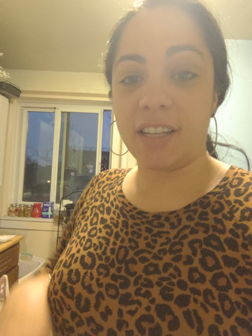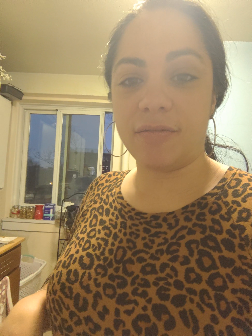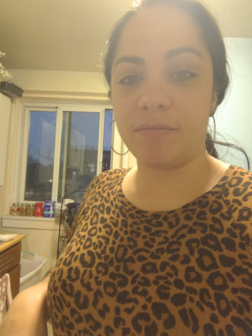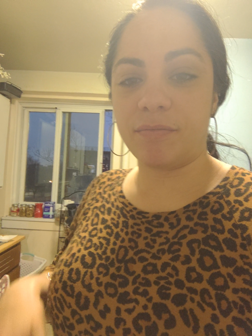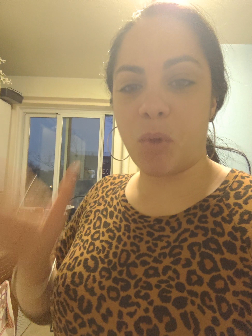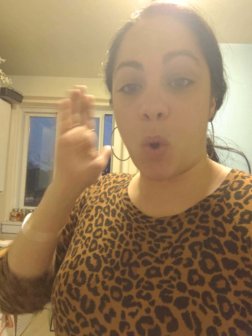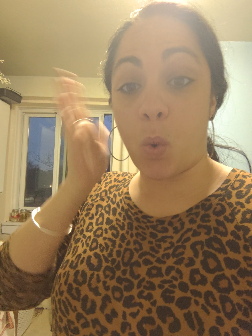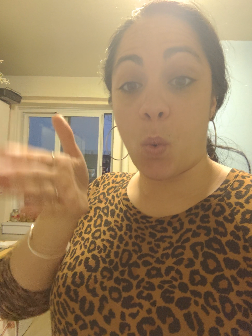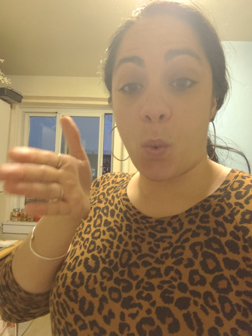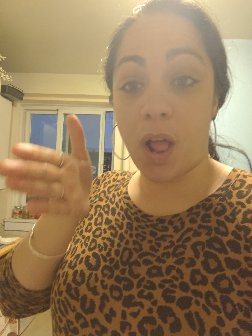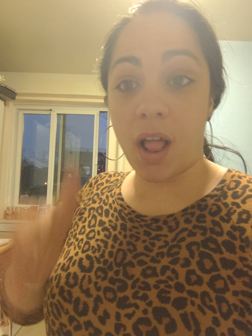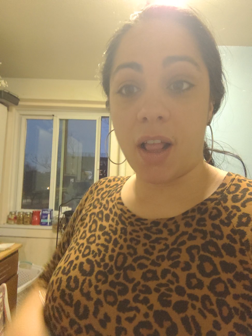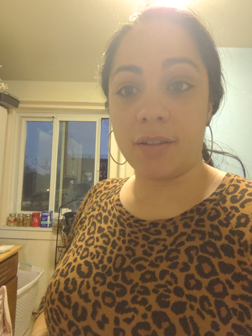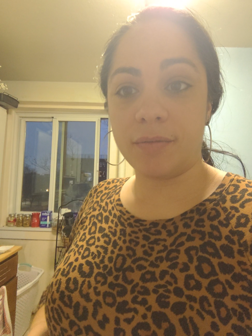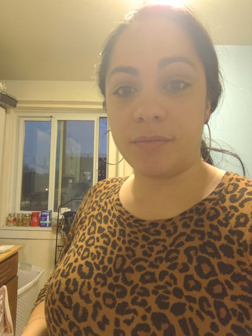will